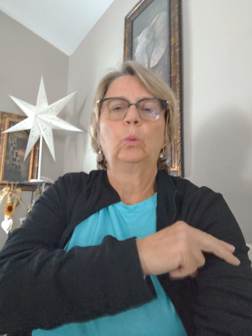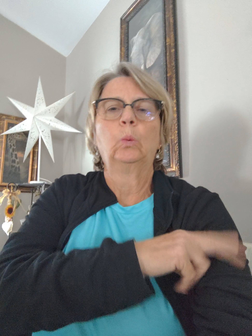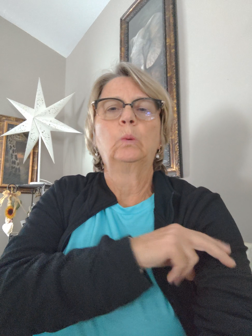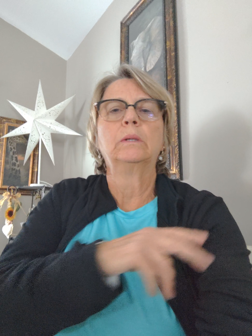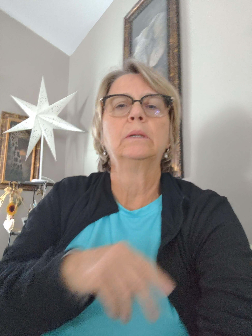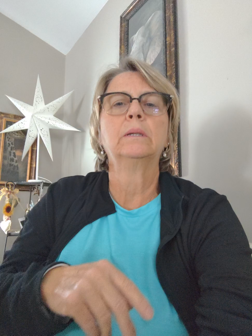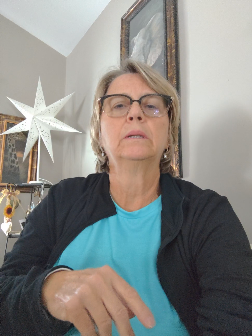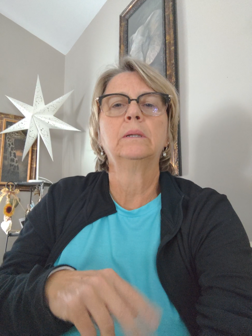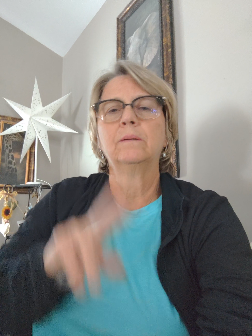goose